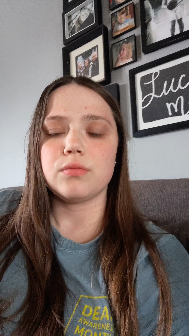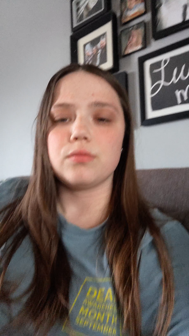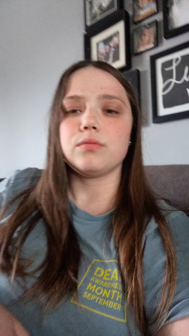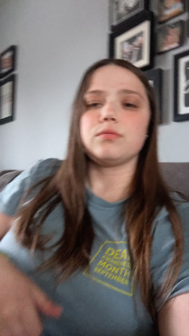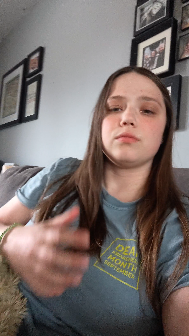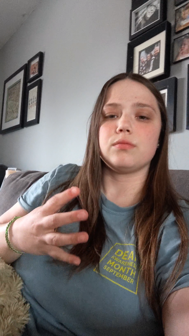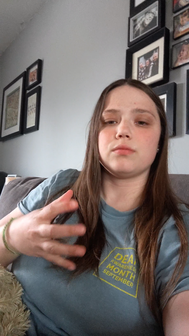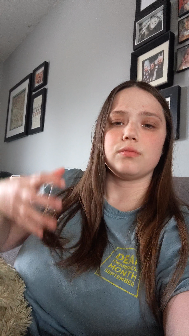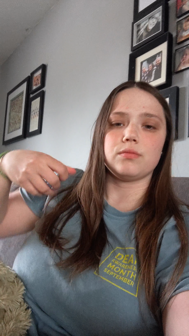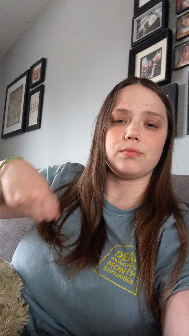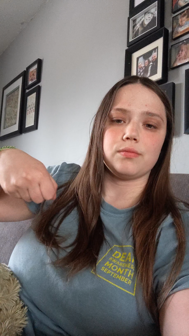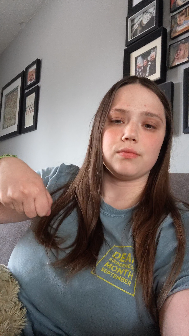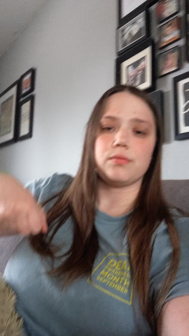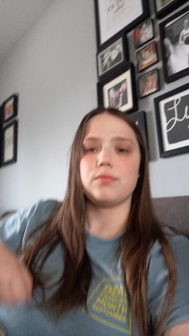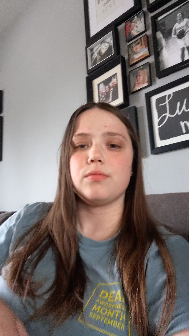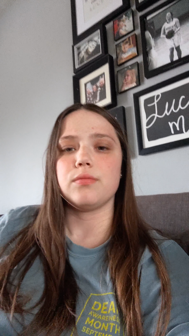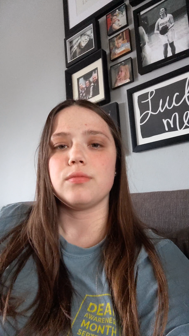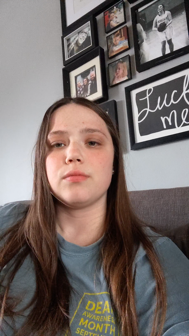bucket